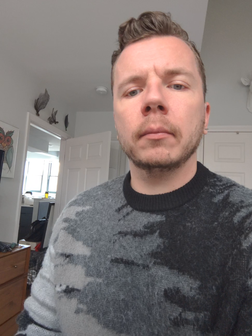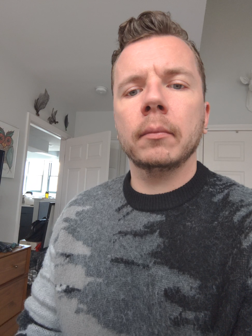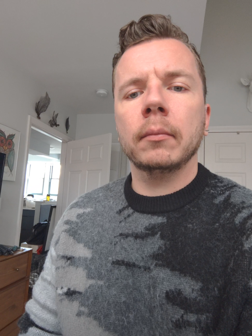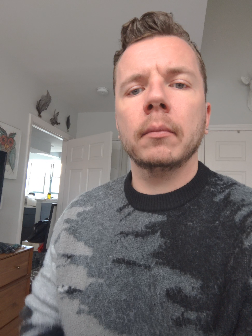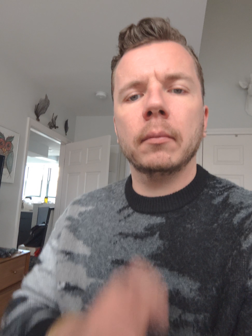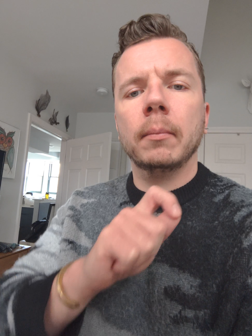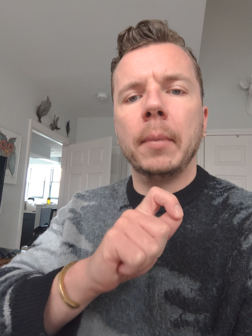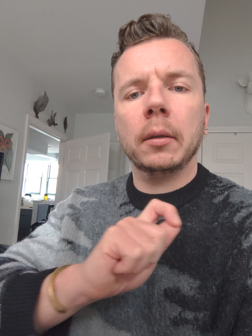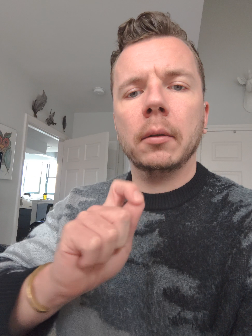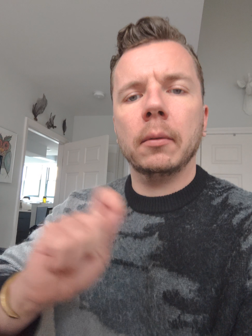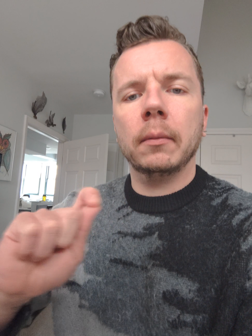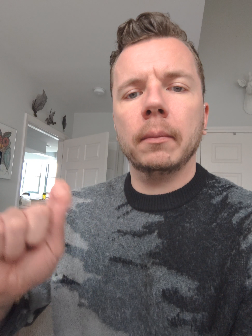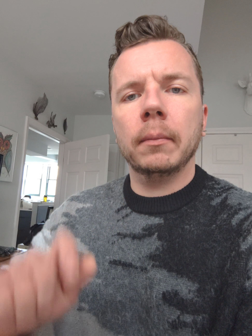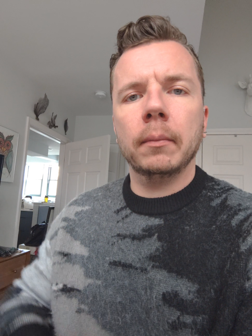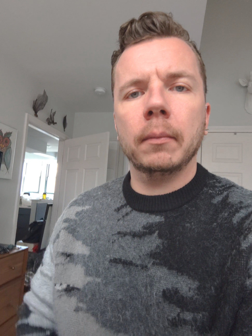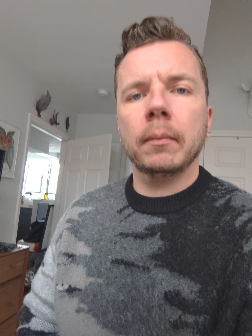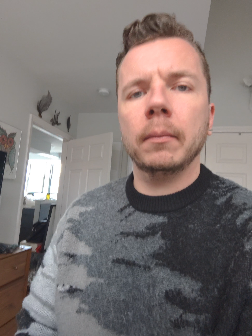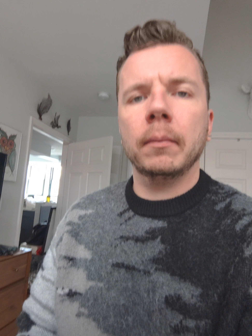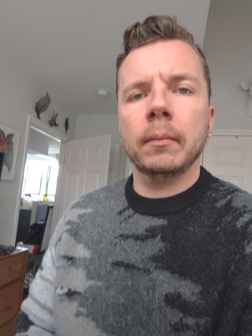pencil